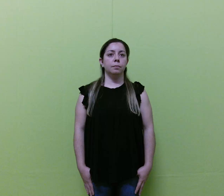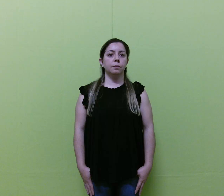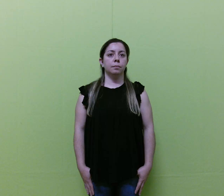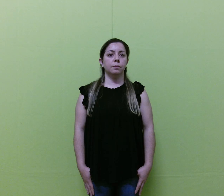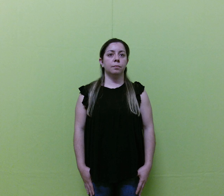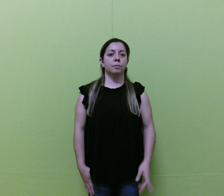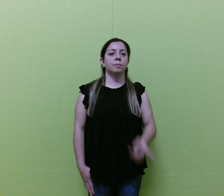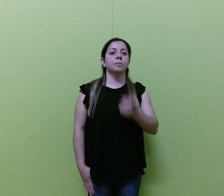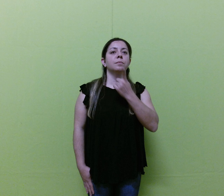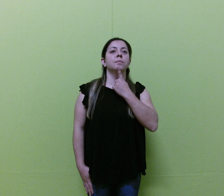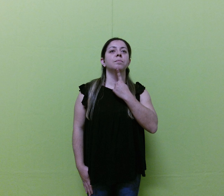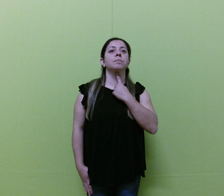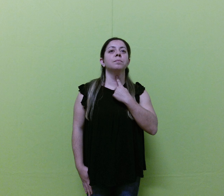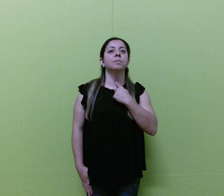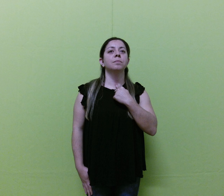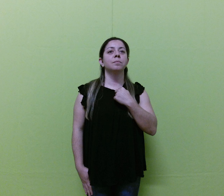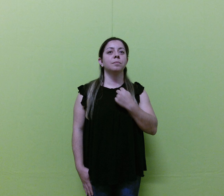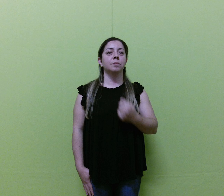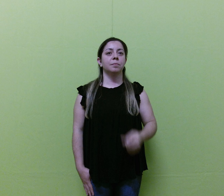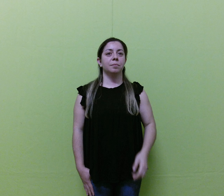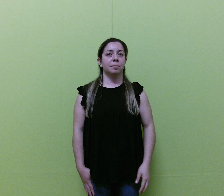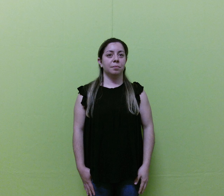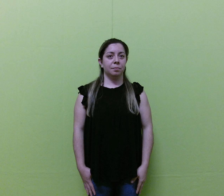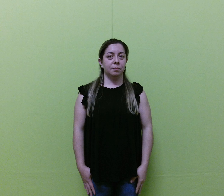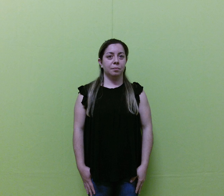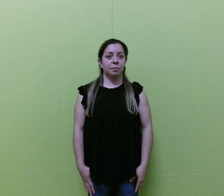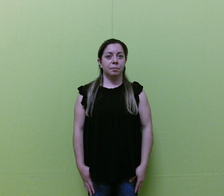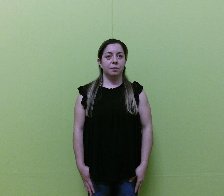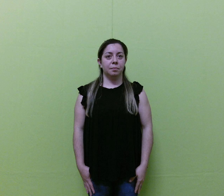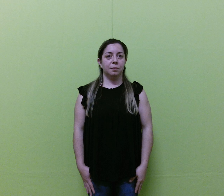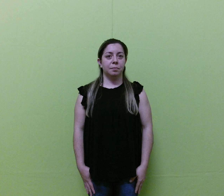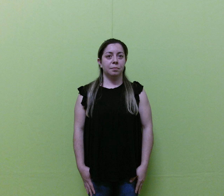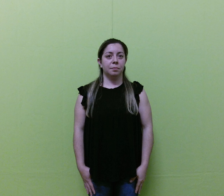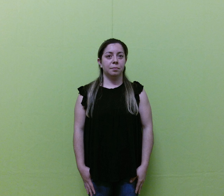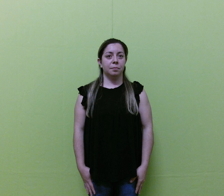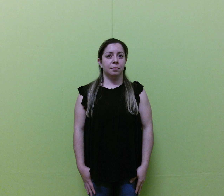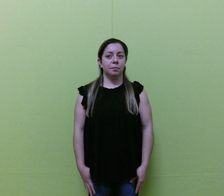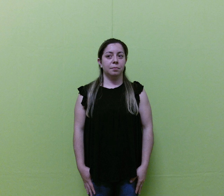vontade